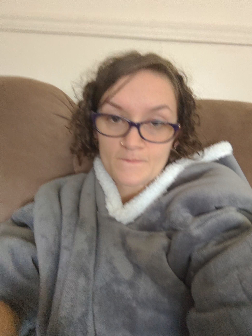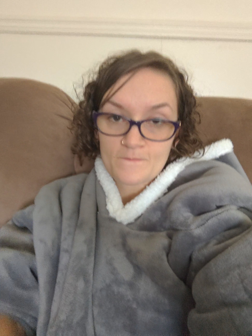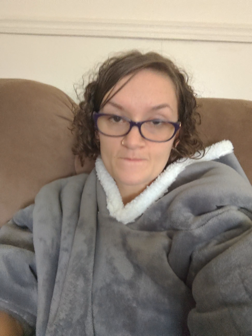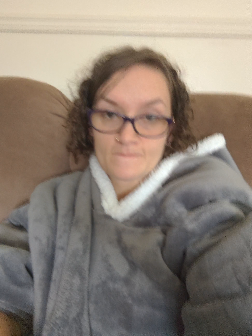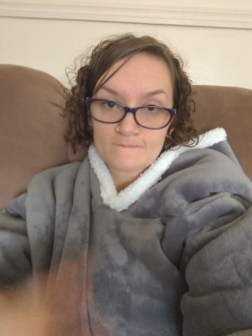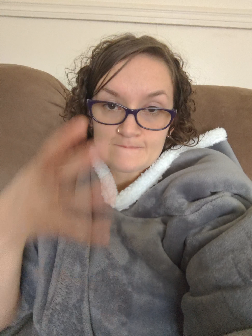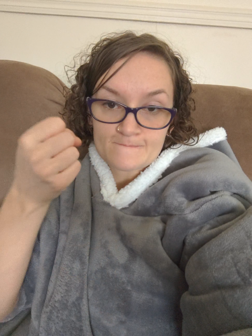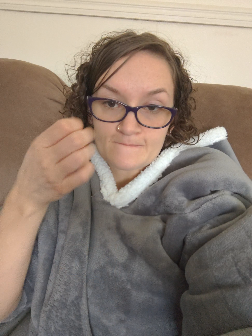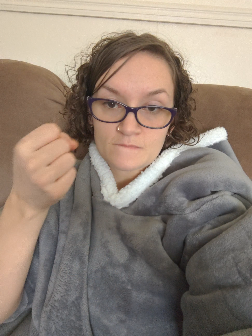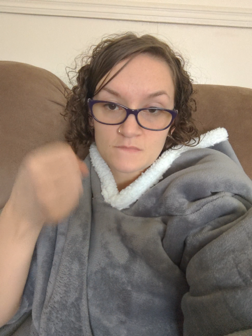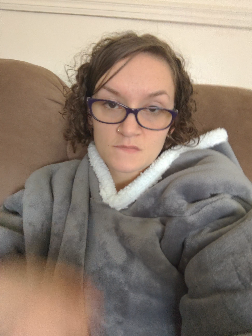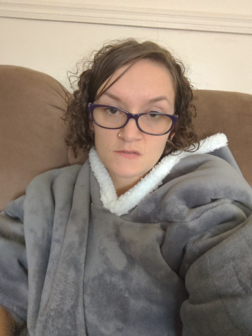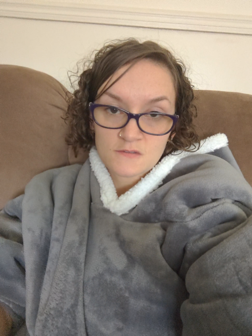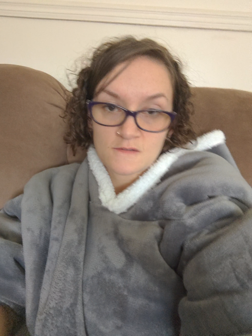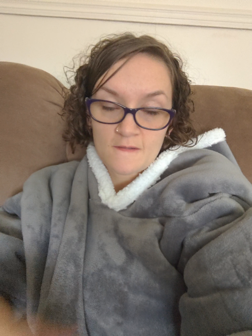milk